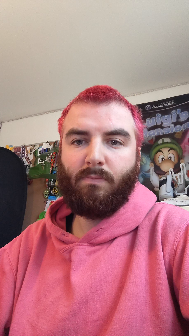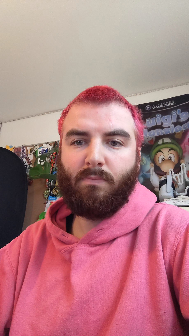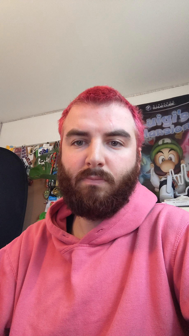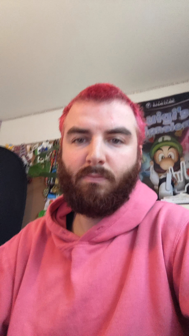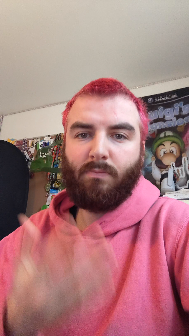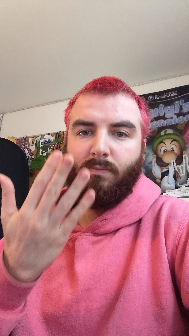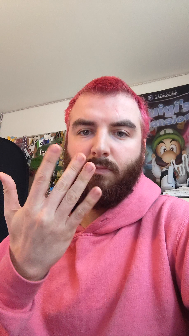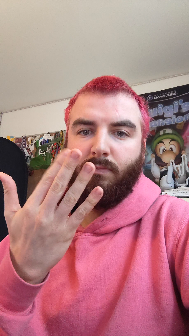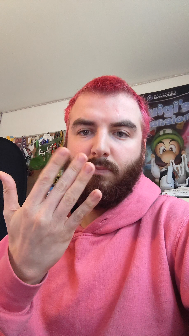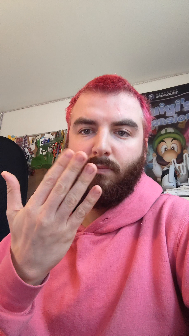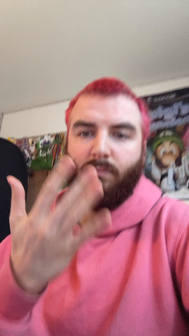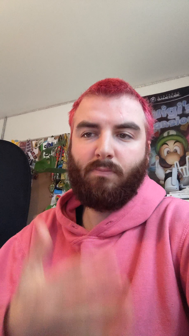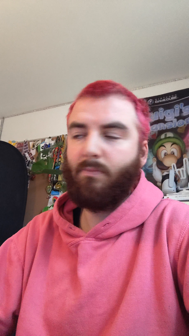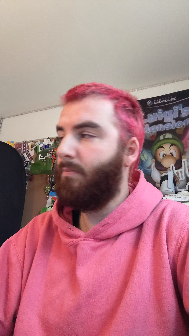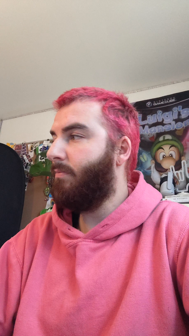hand